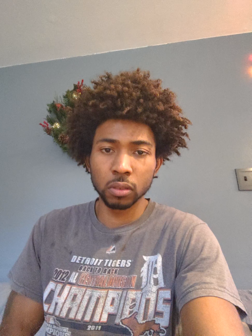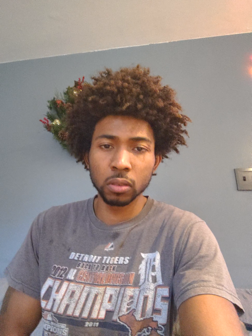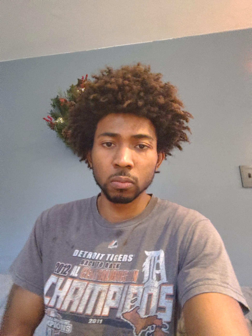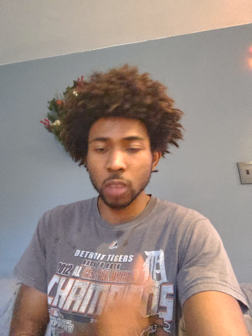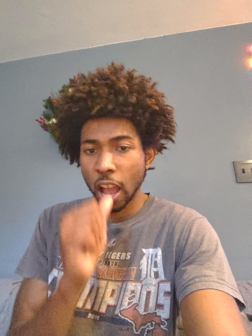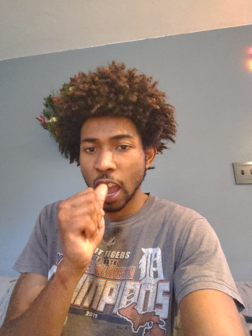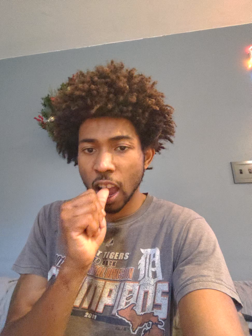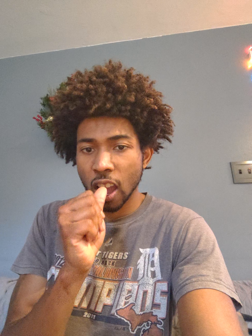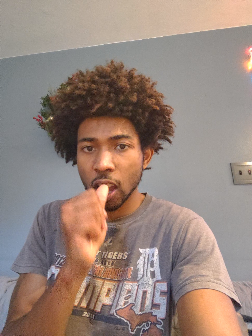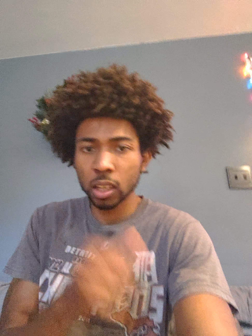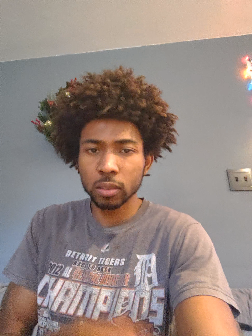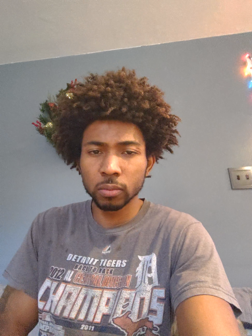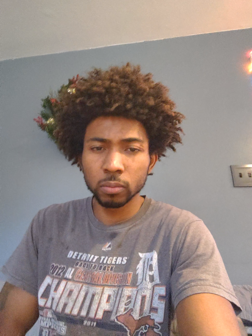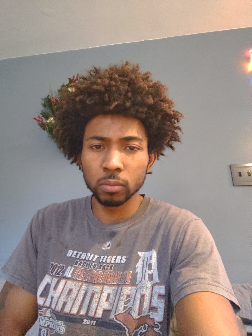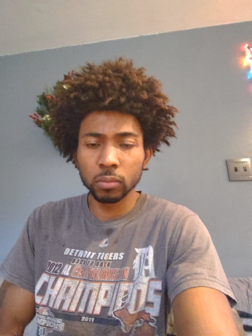nuts